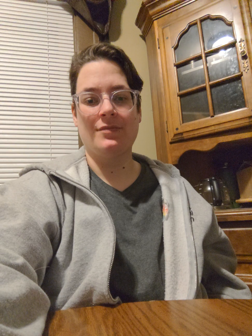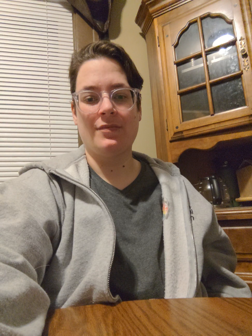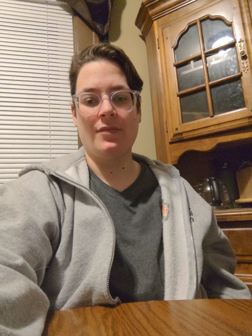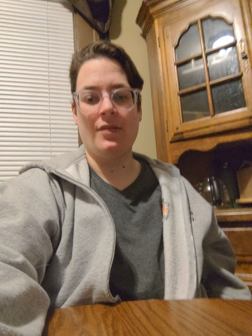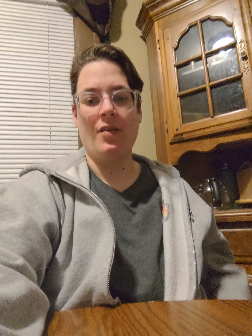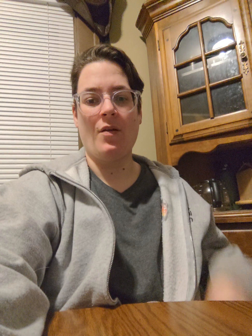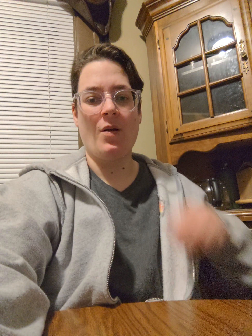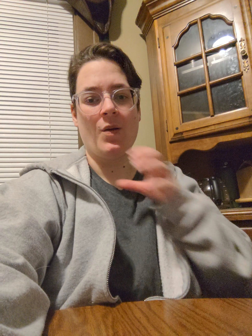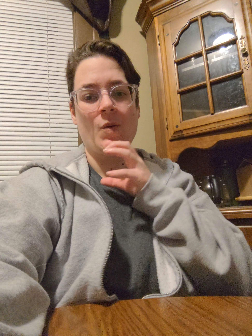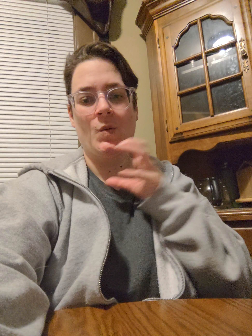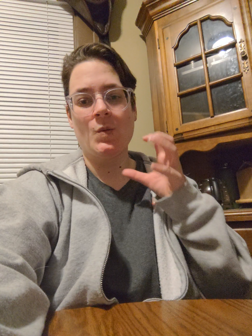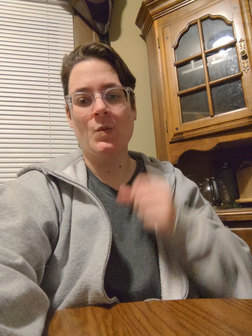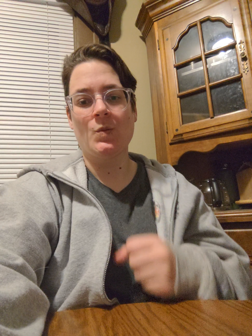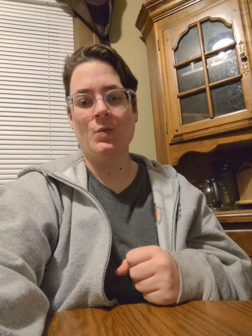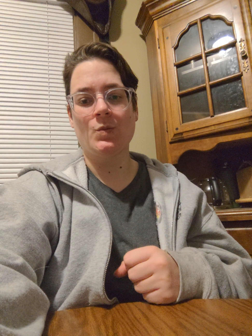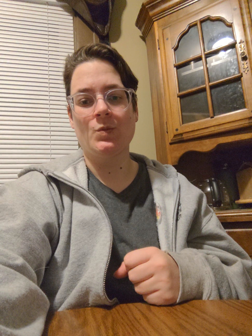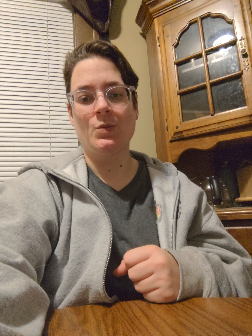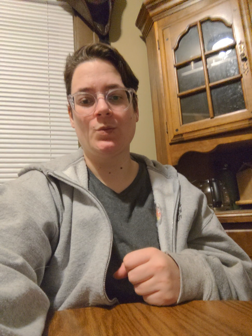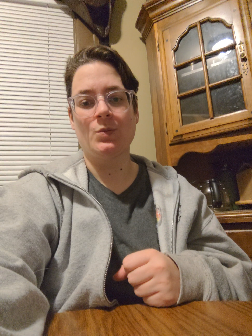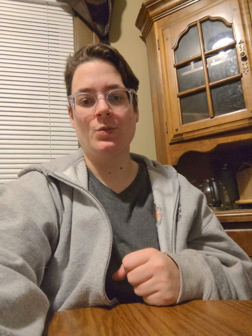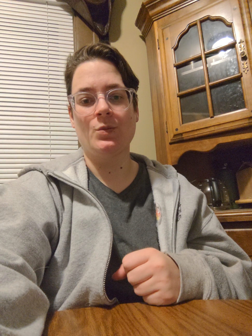old